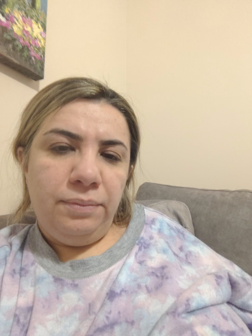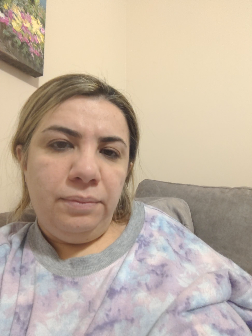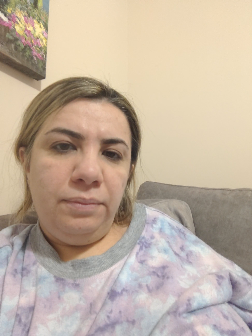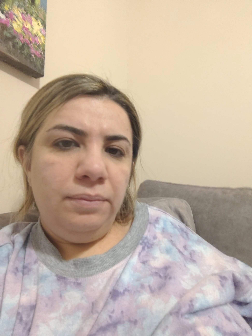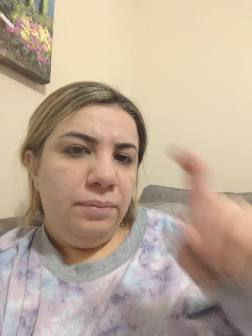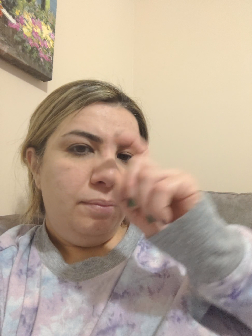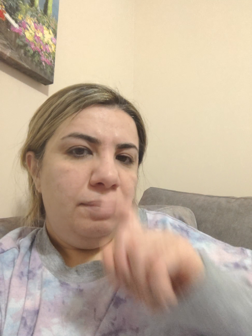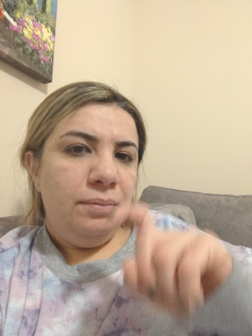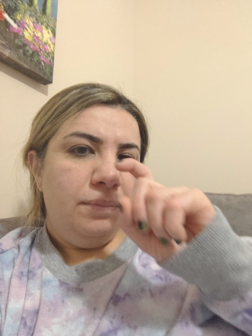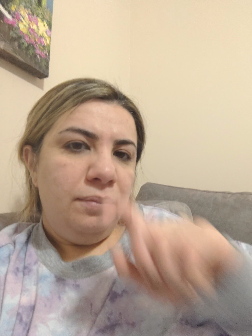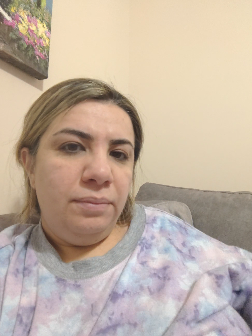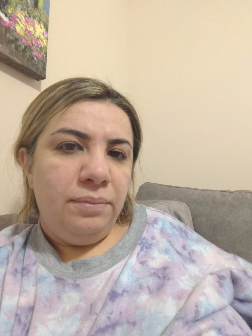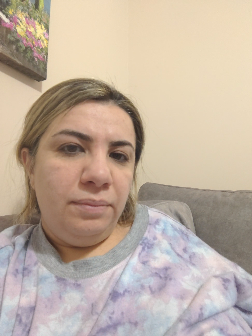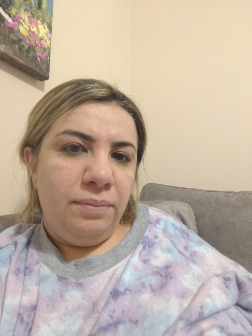doll